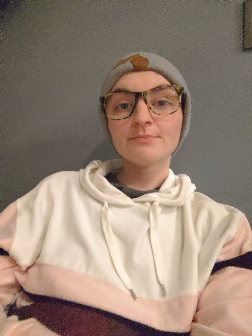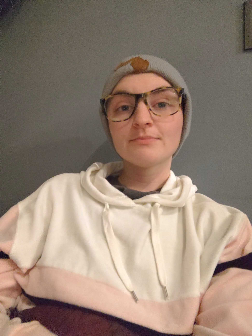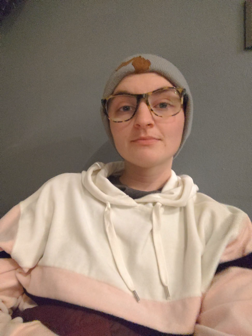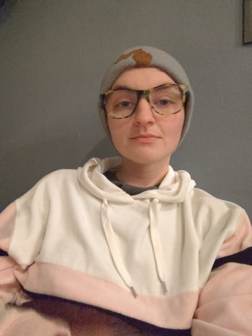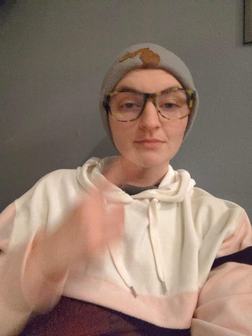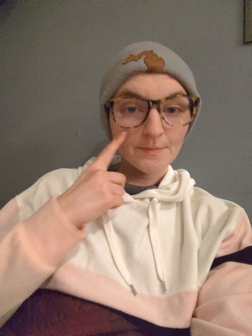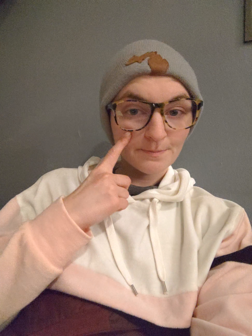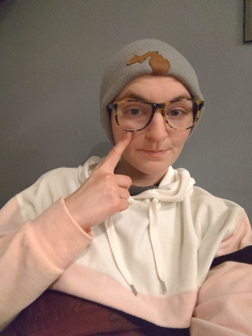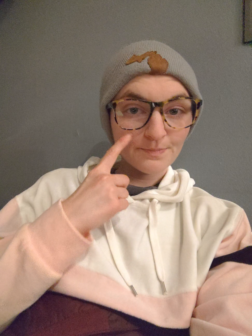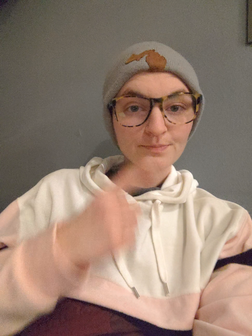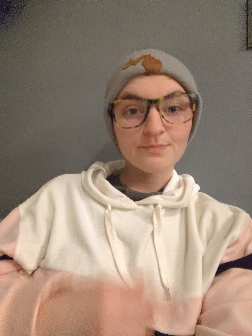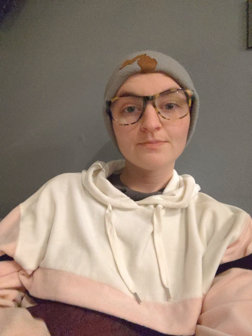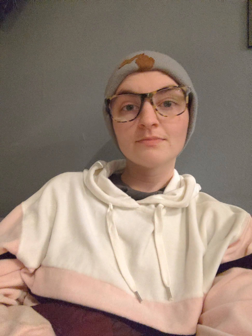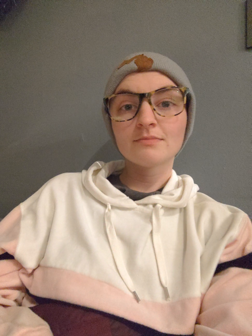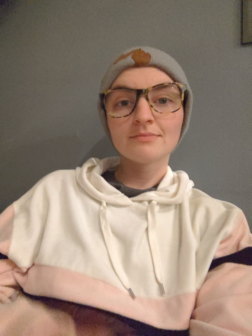eye